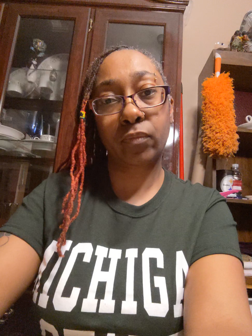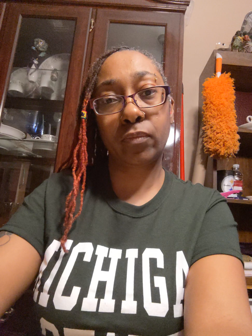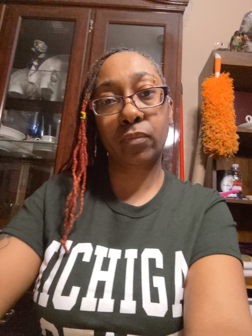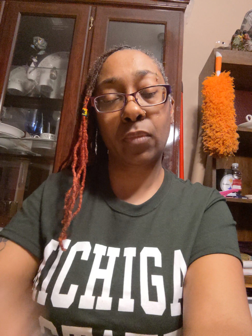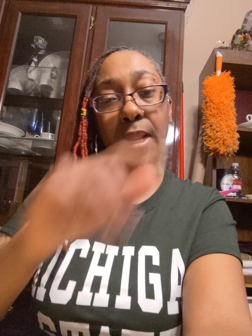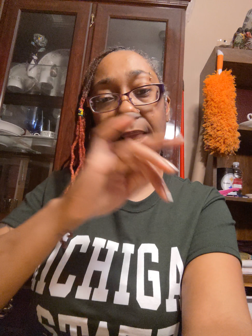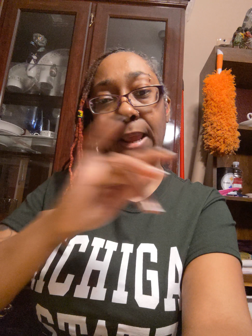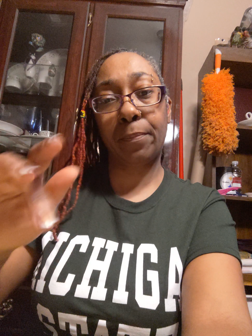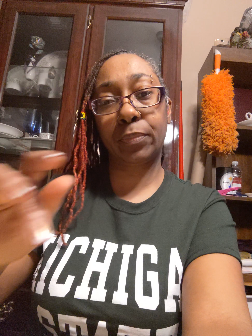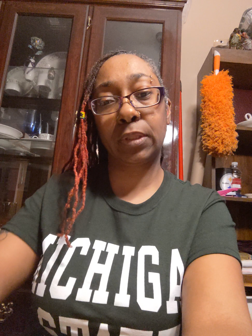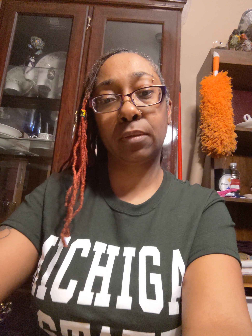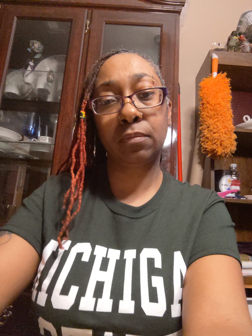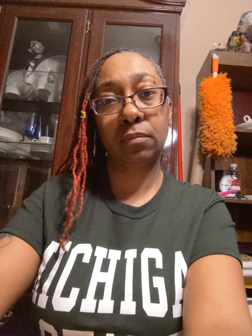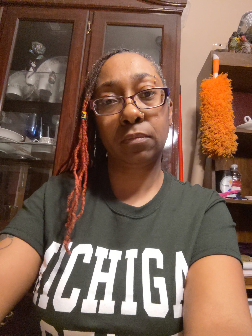empty